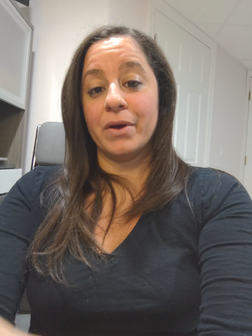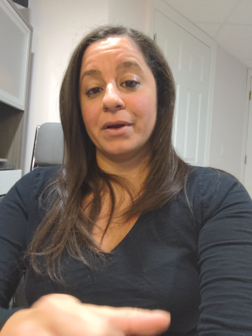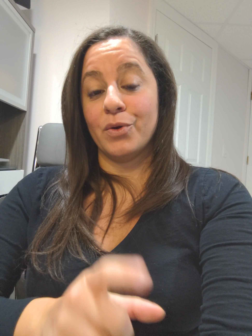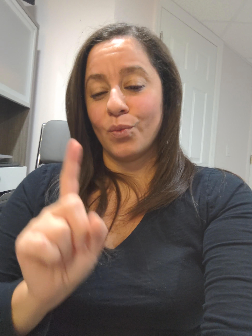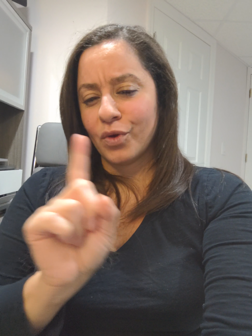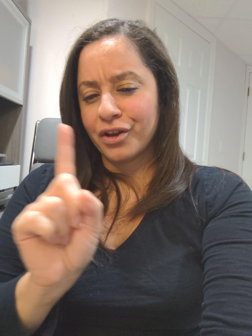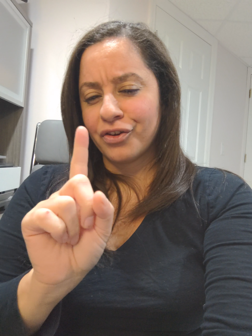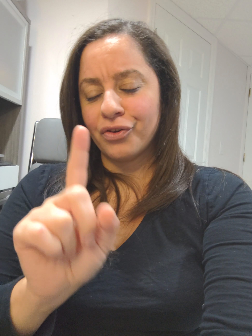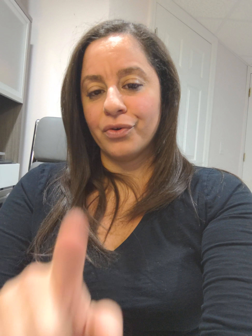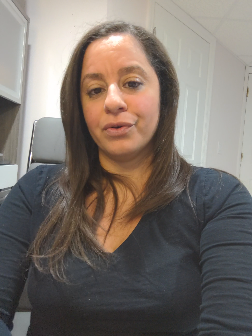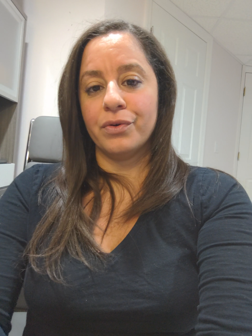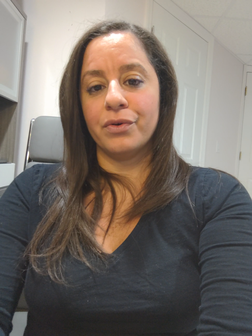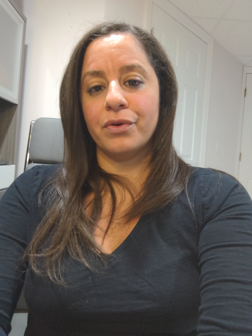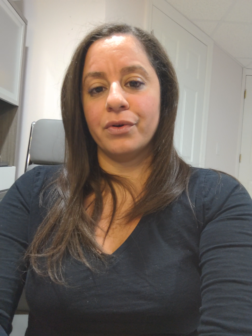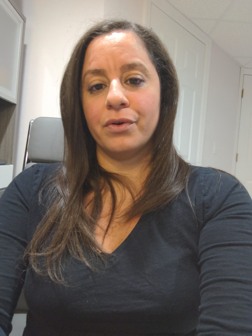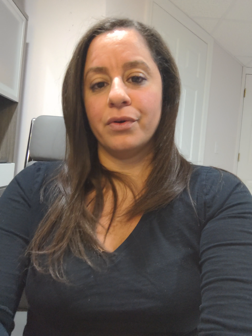where